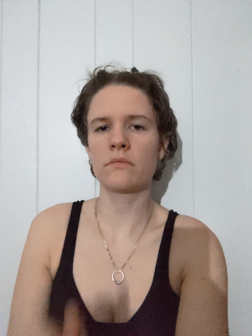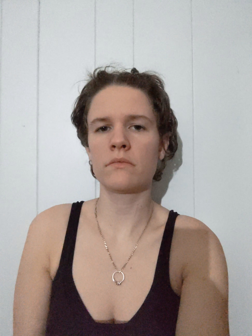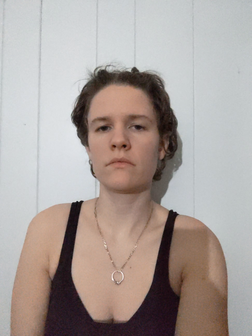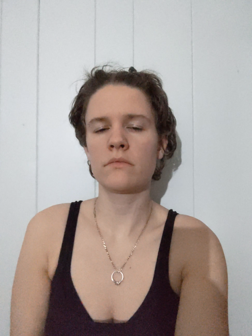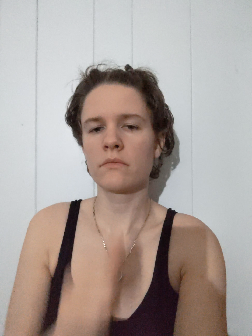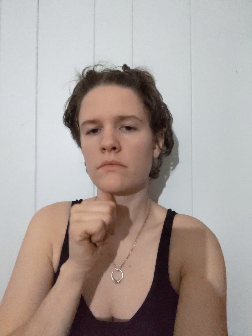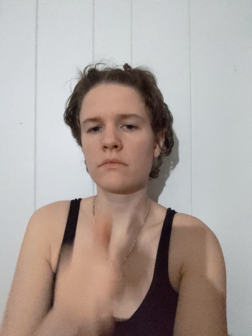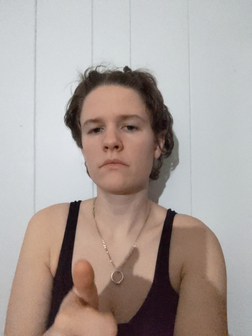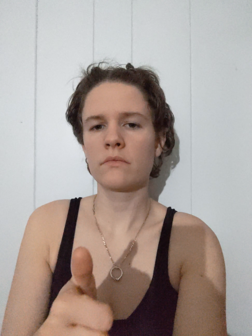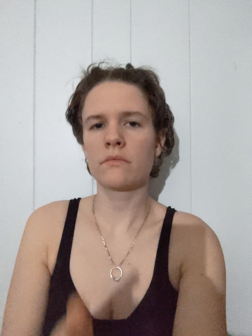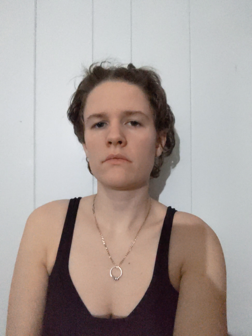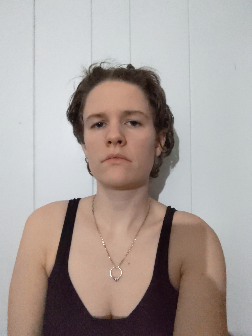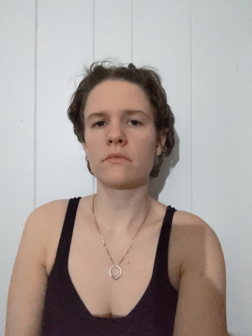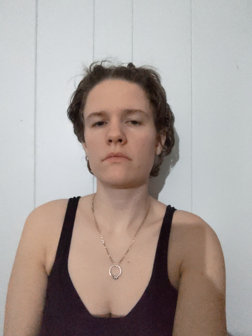not